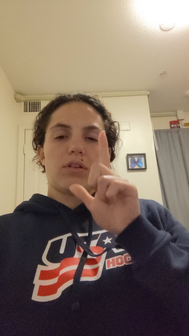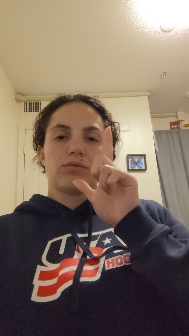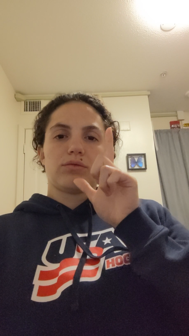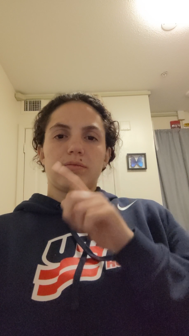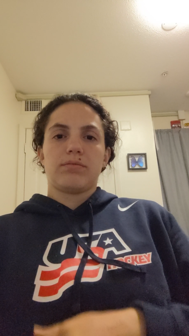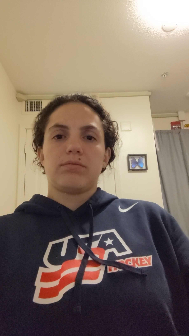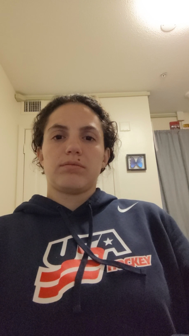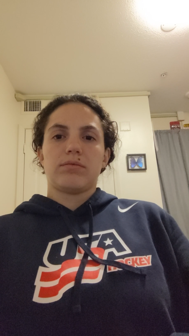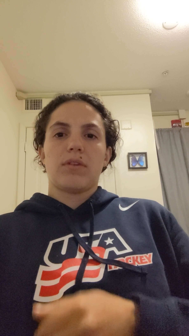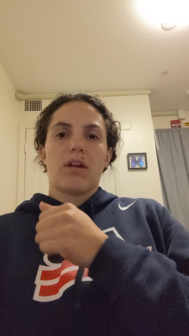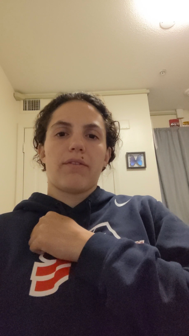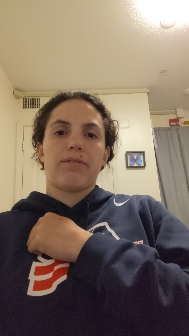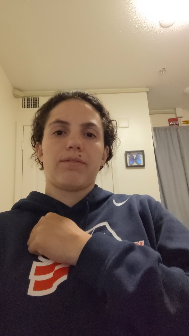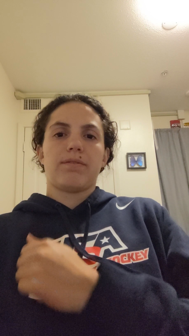love